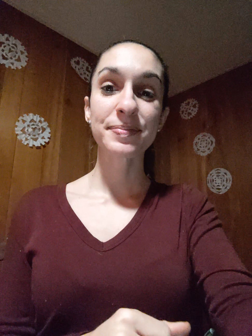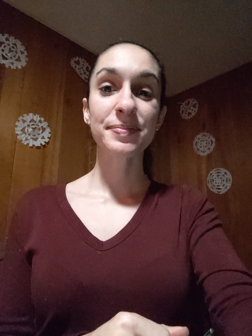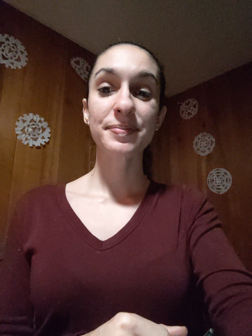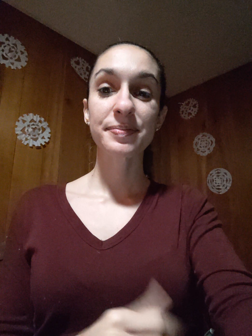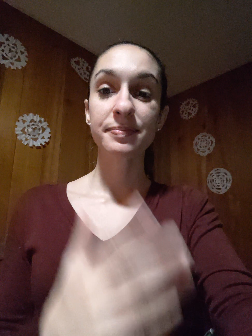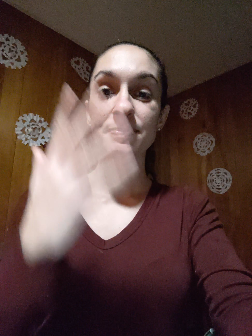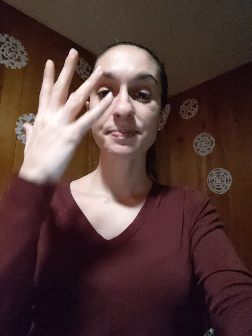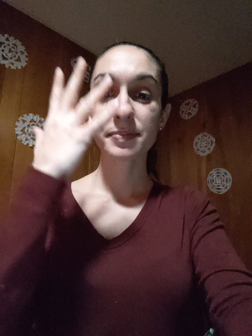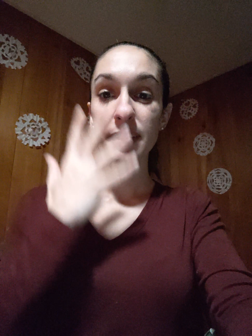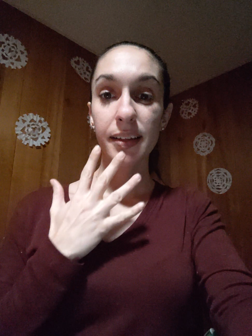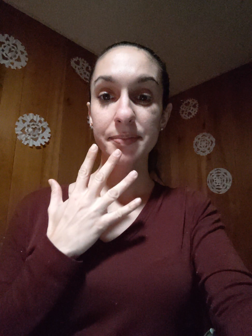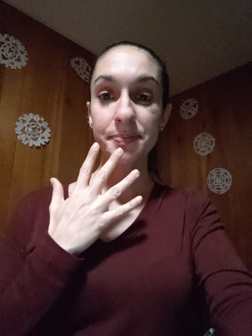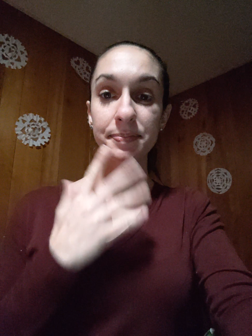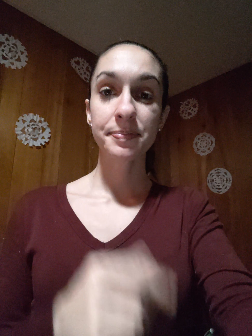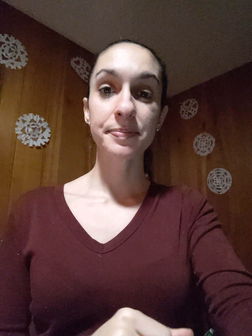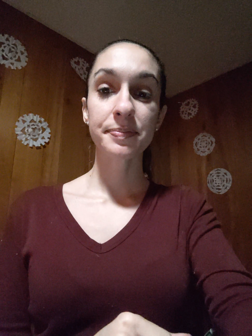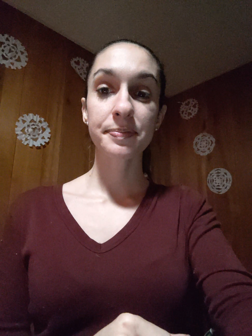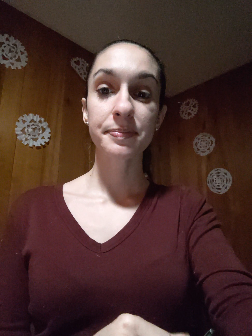sad